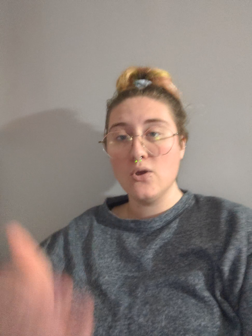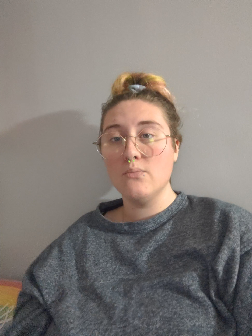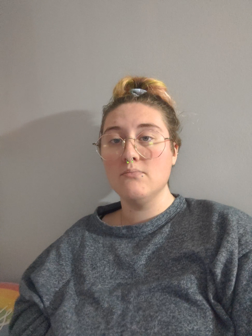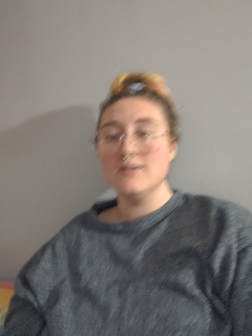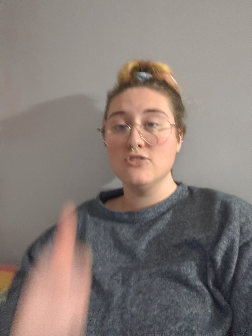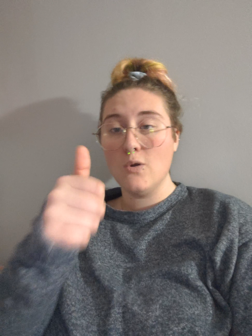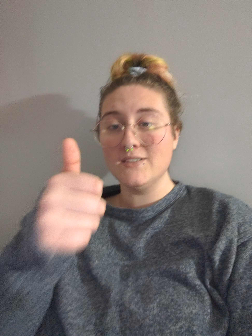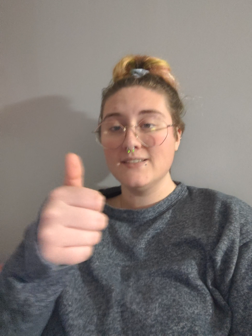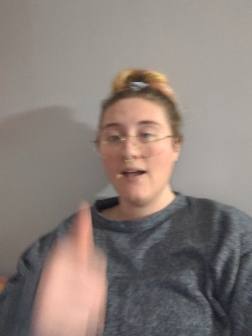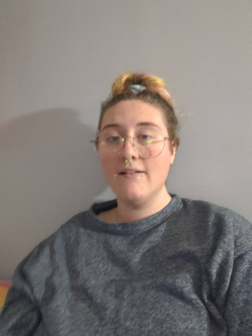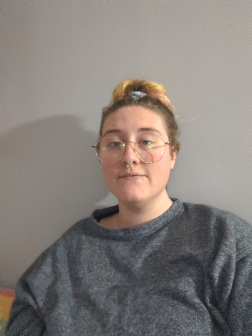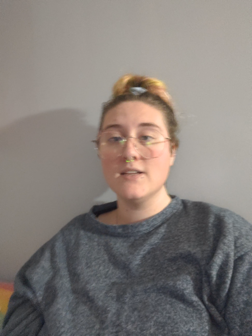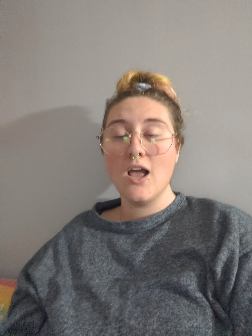yourself